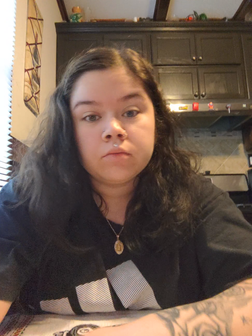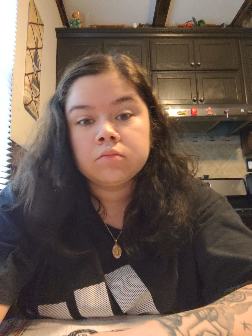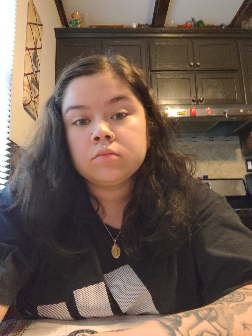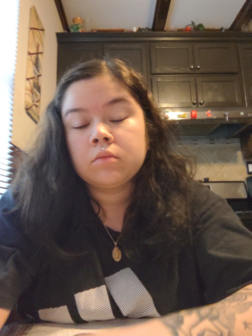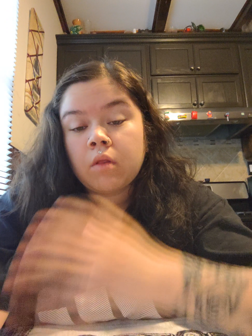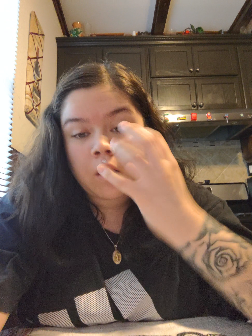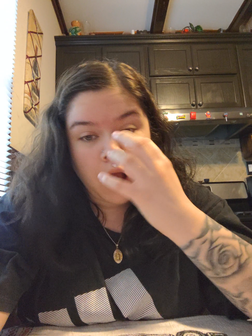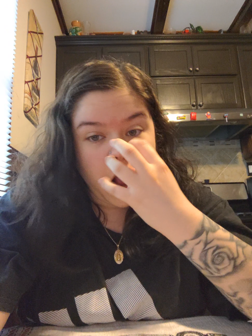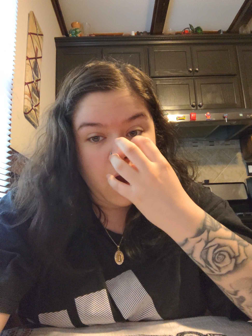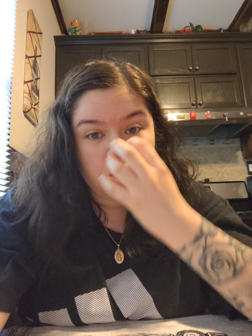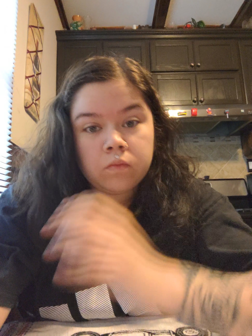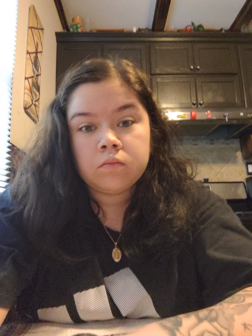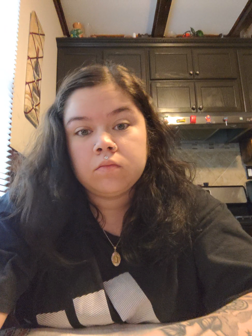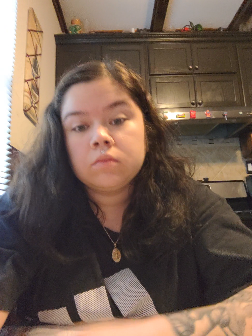clown